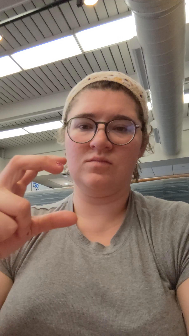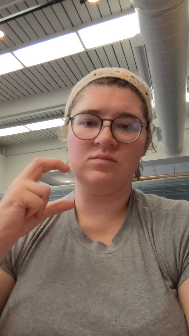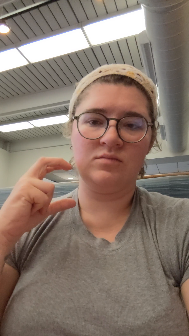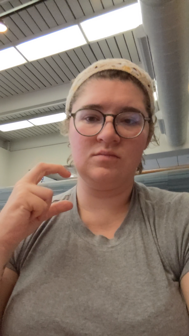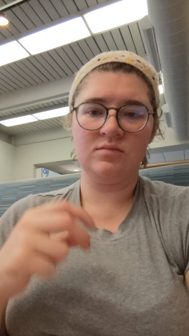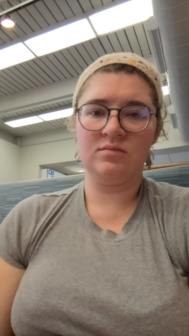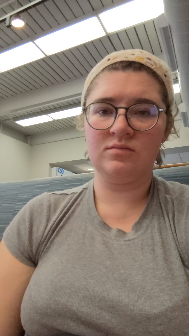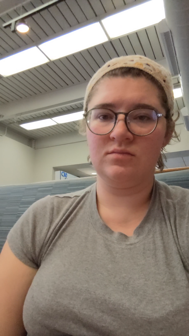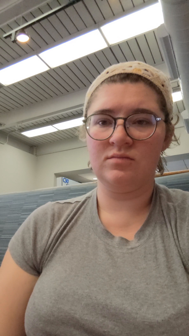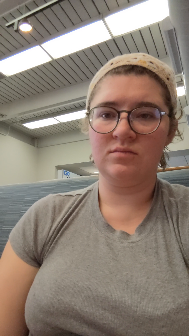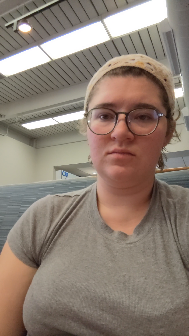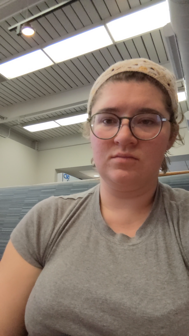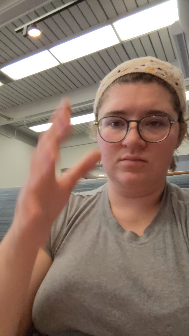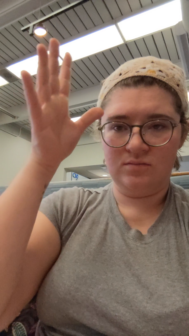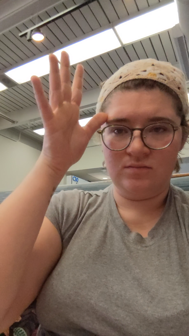moose